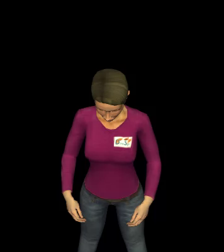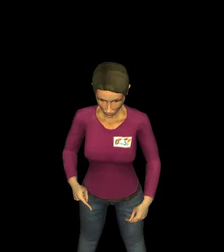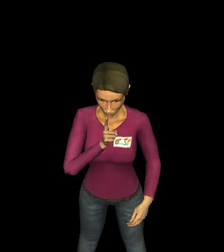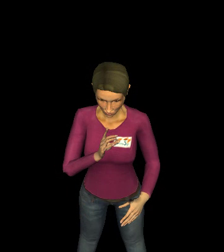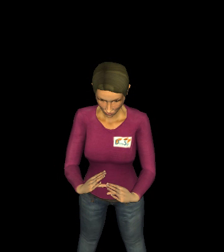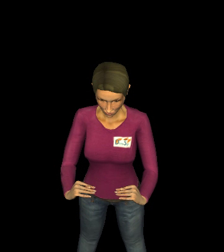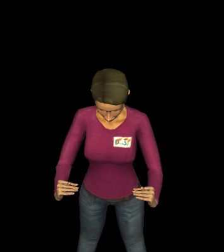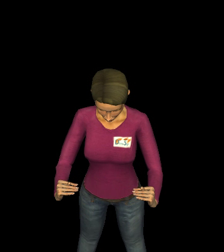صمت